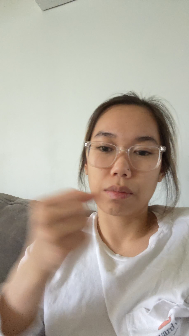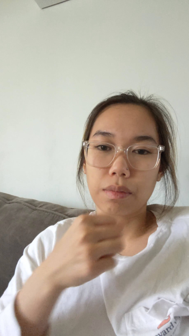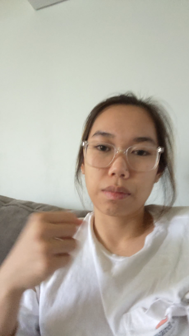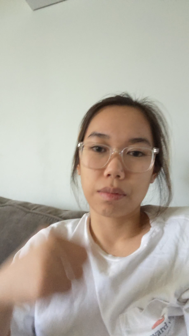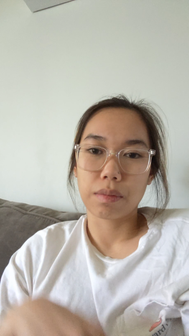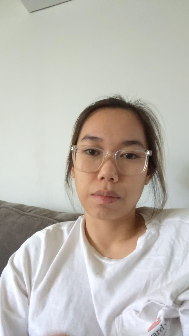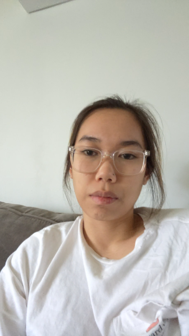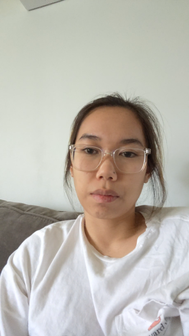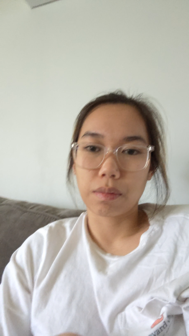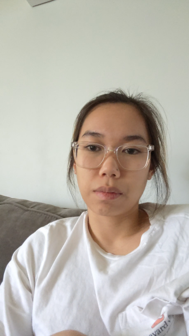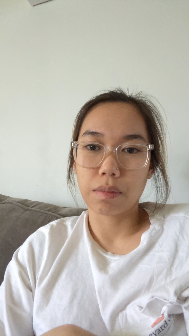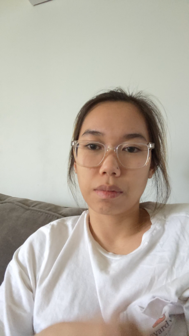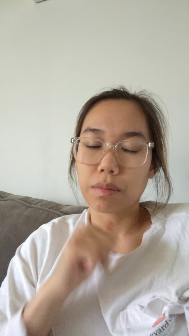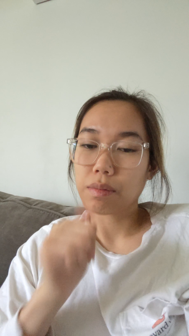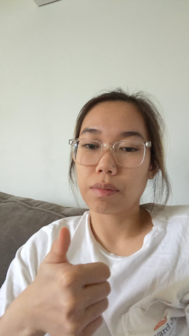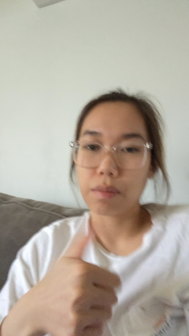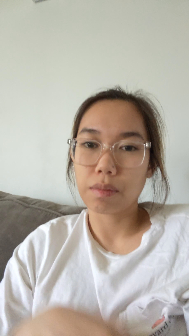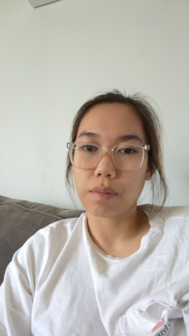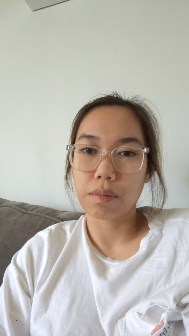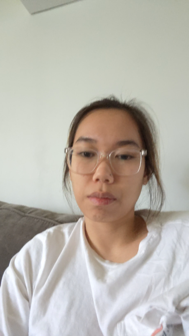don't